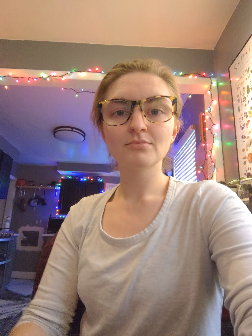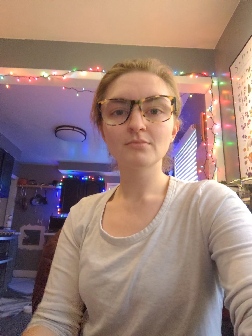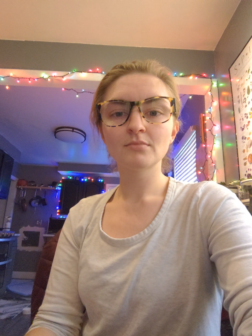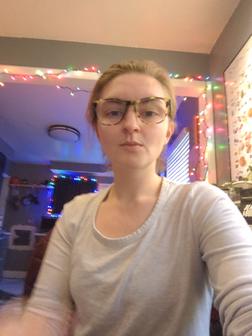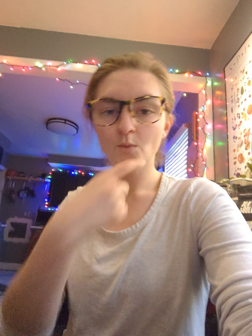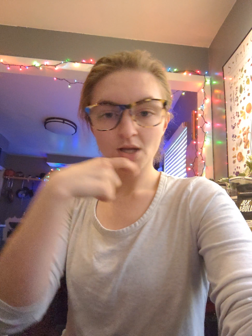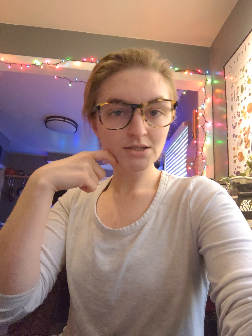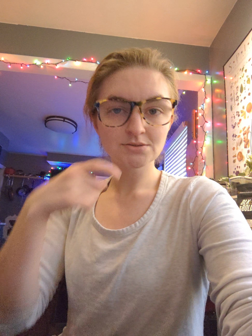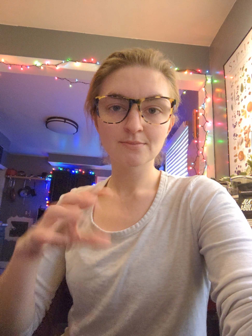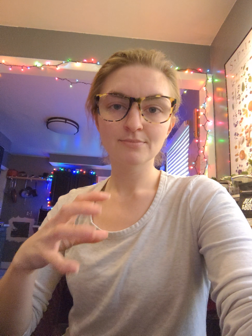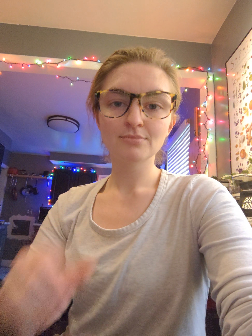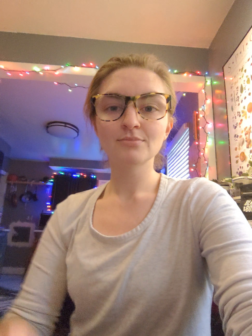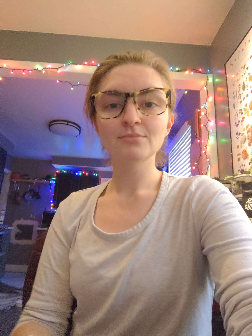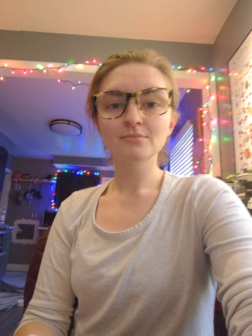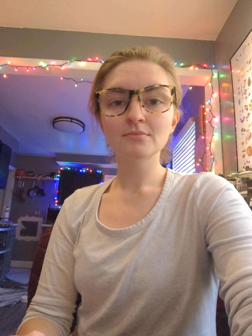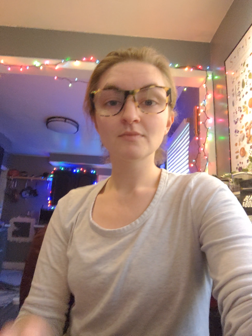dryer